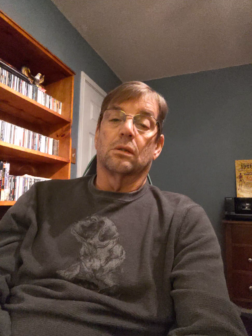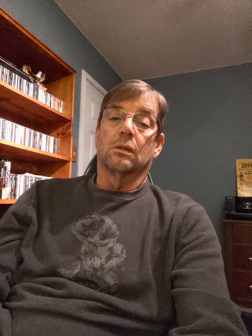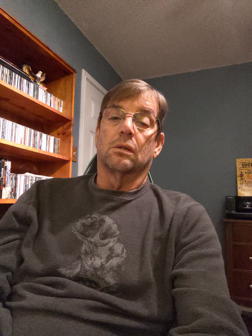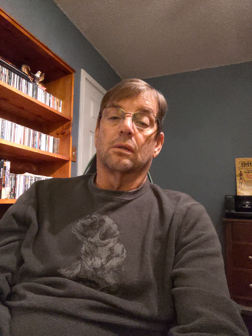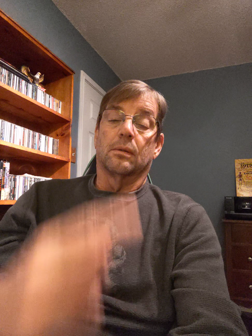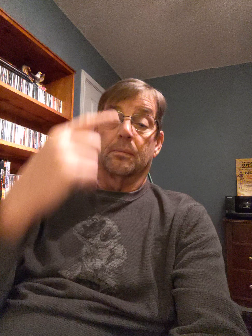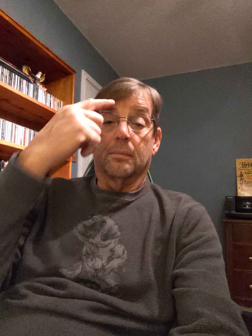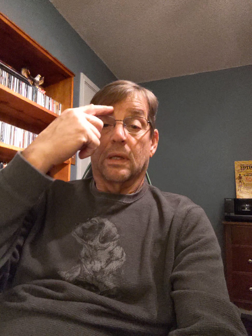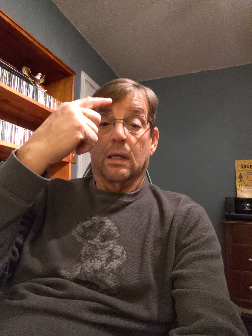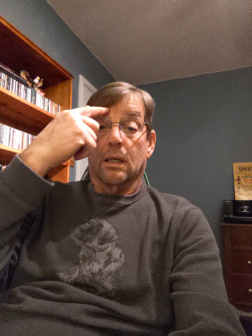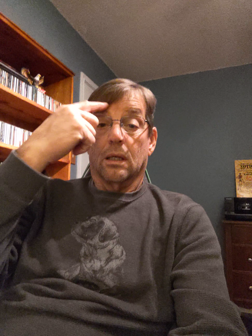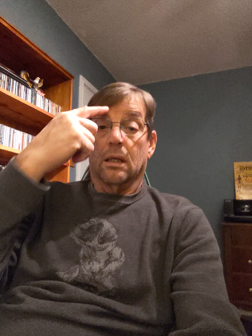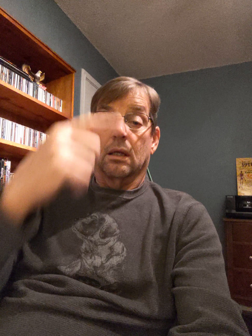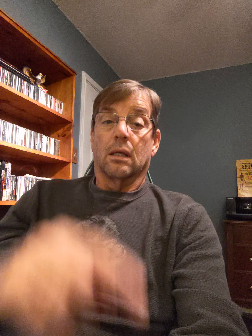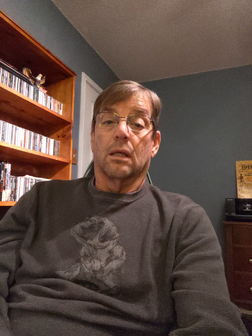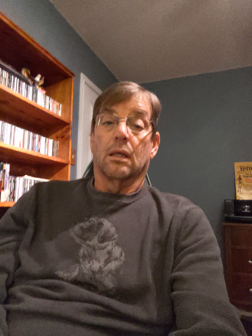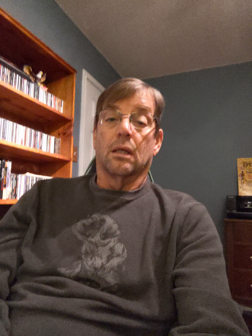penny